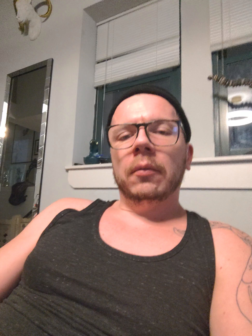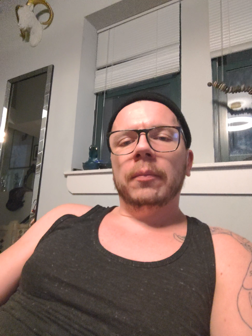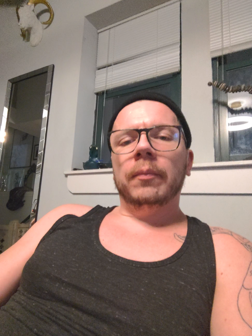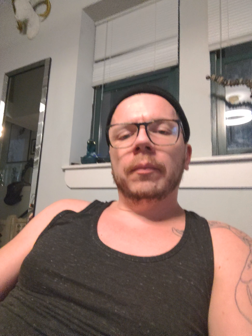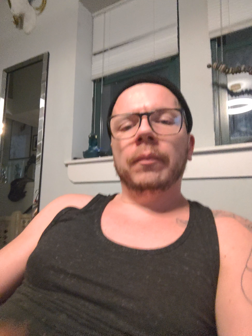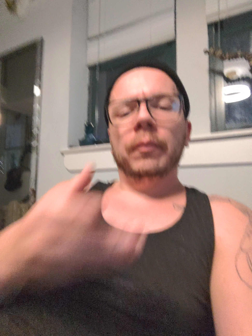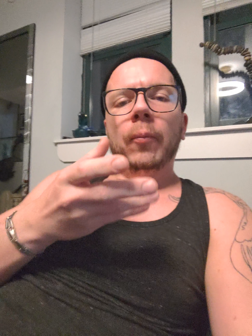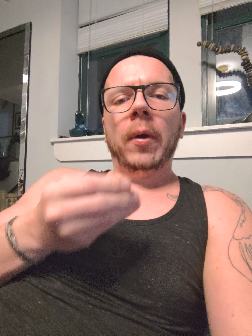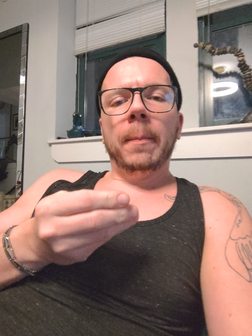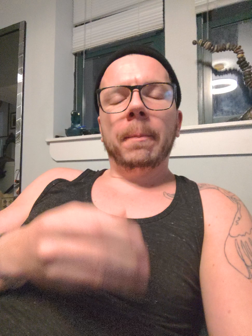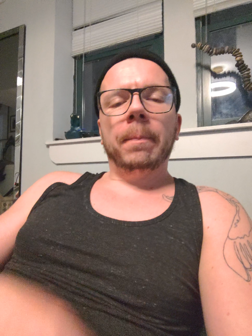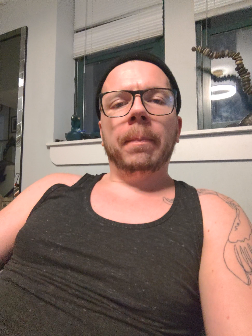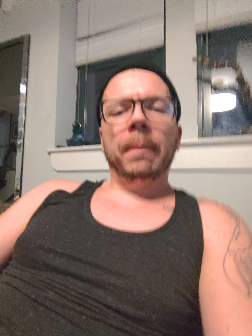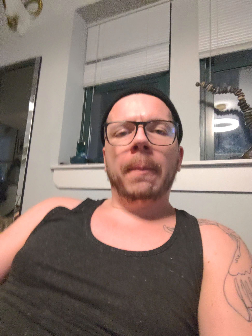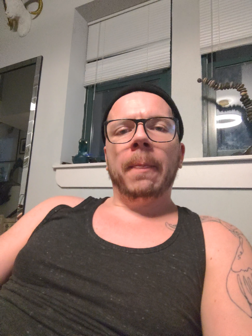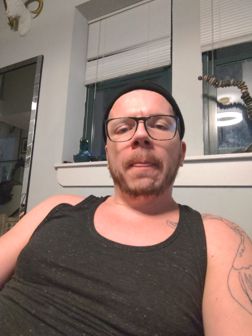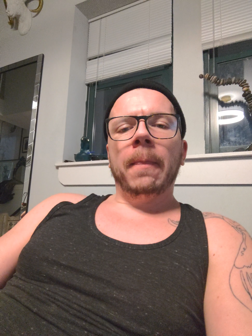wet